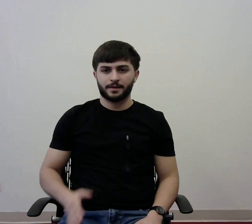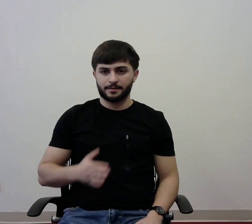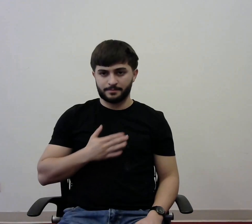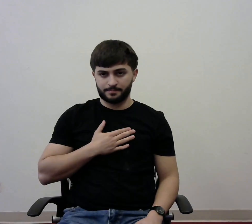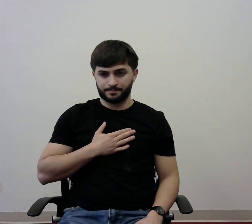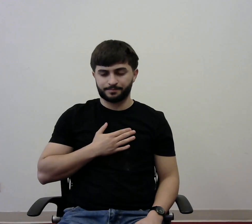mən